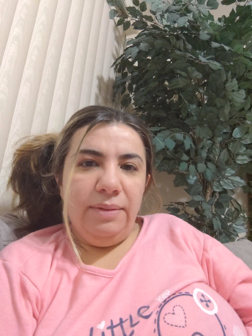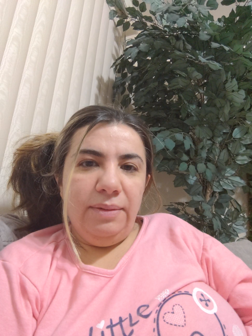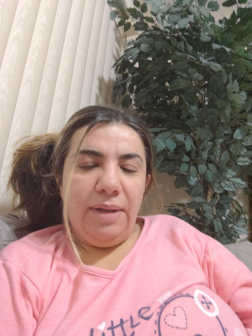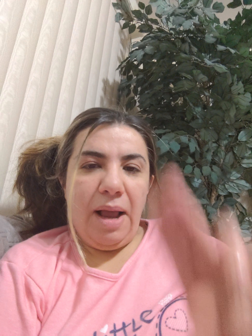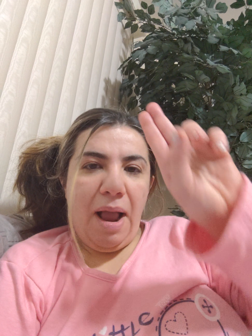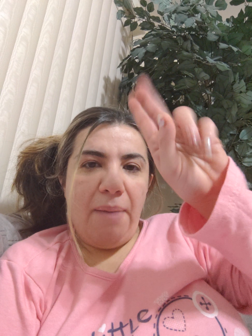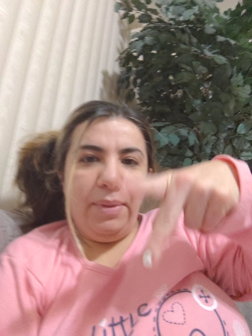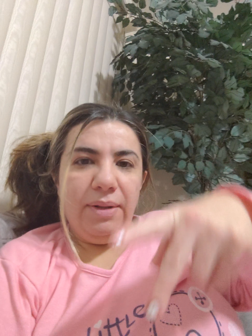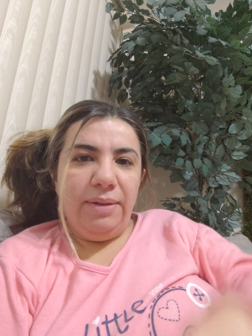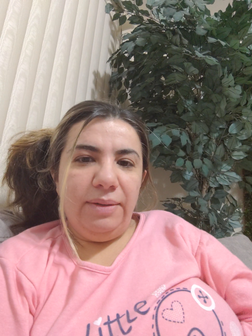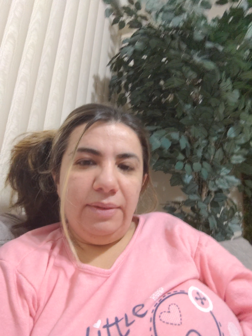up